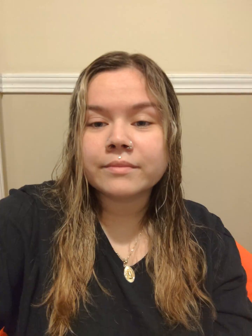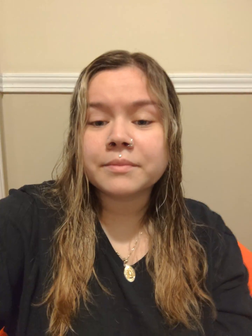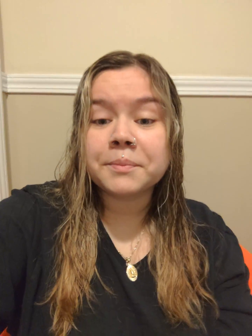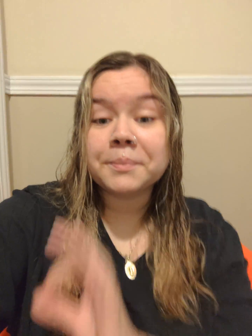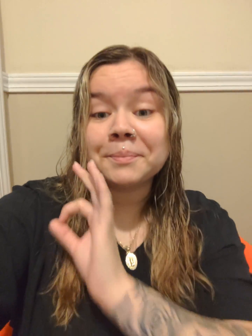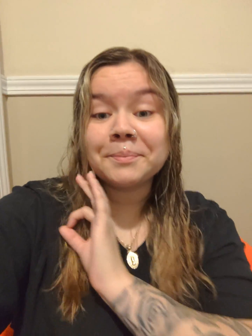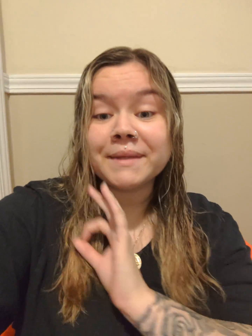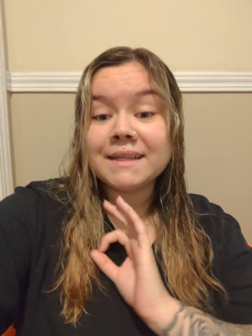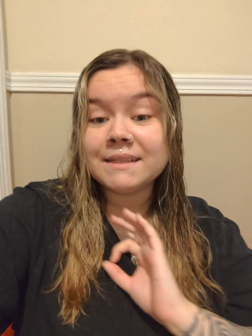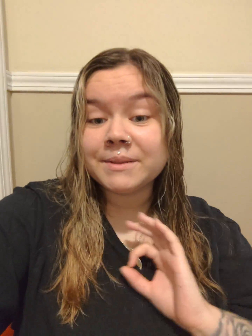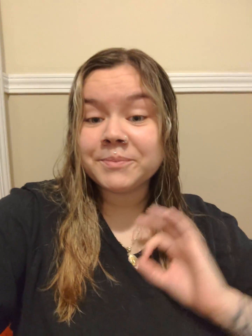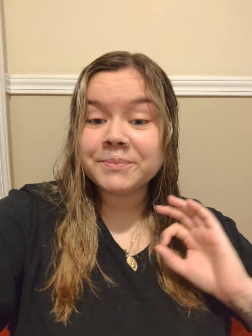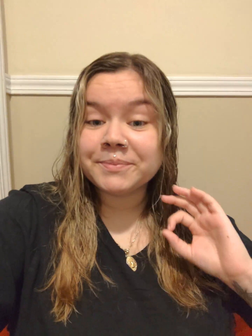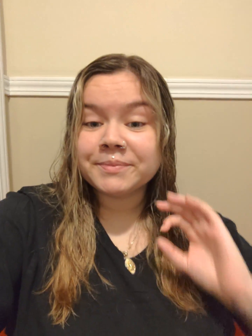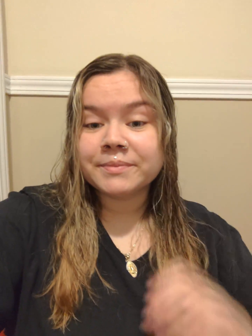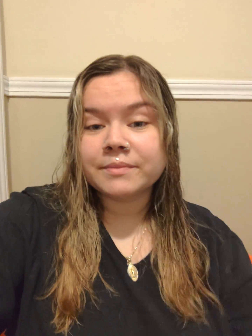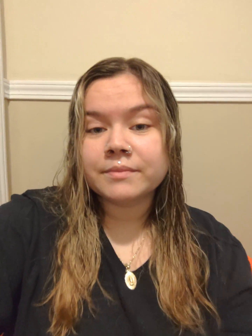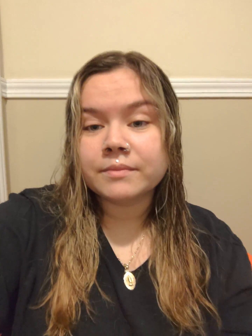beads